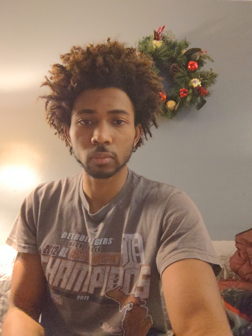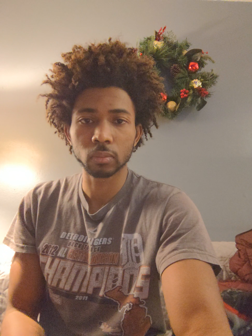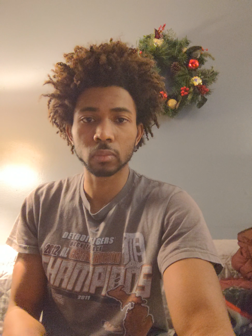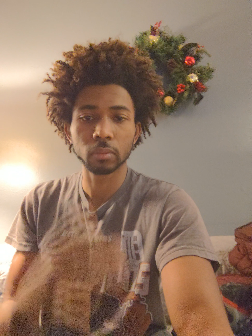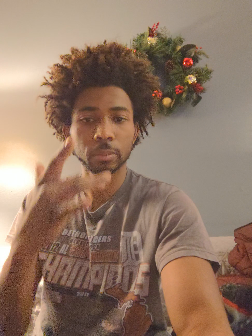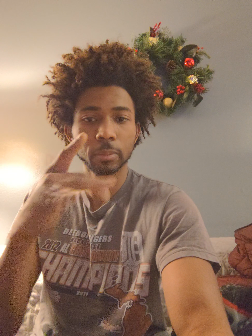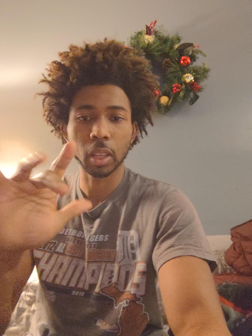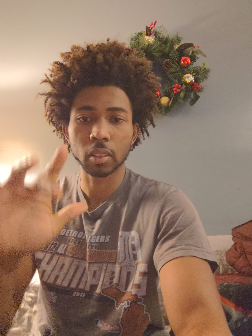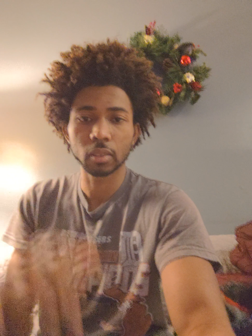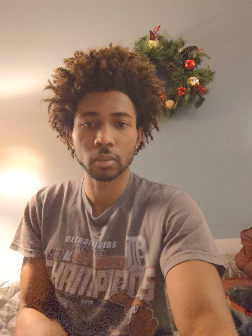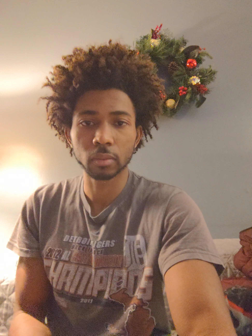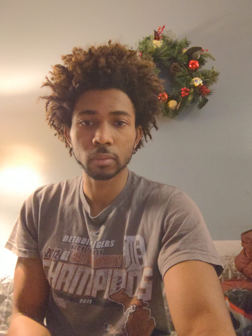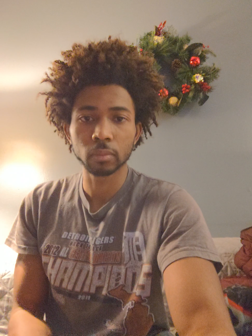empty